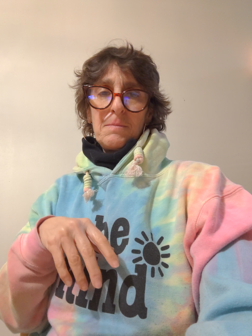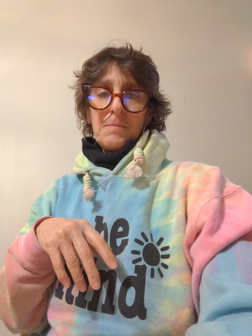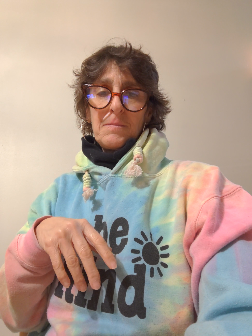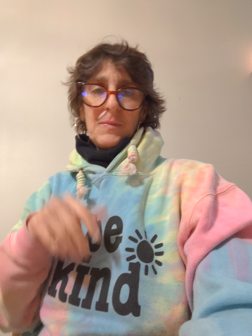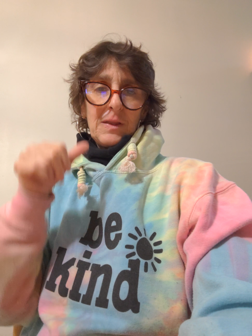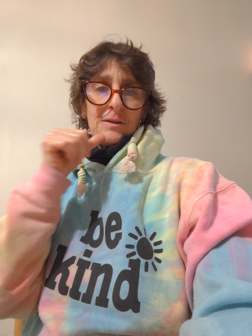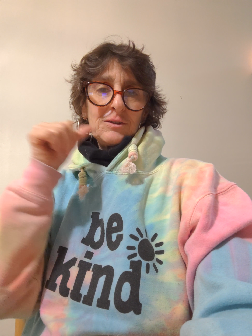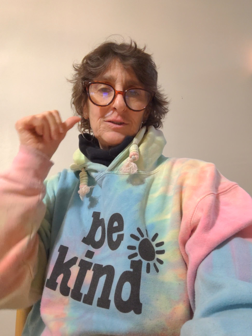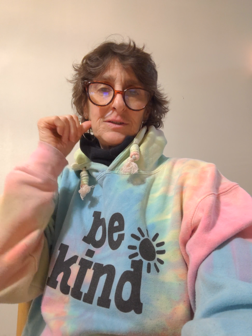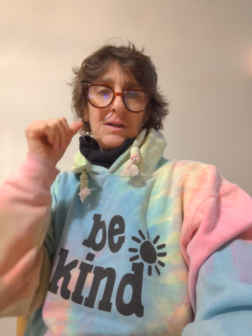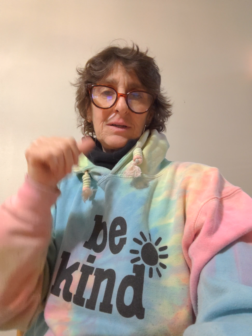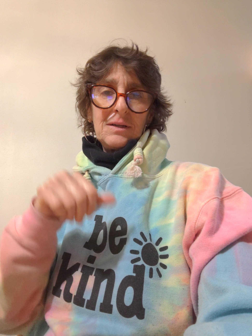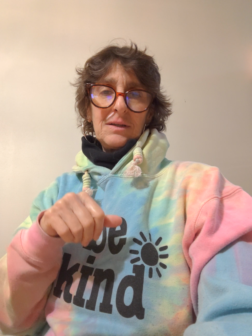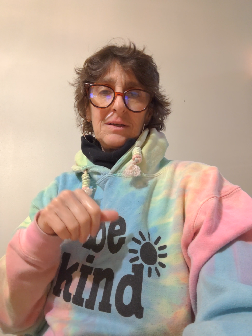yesterday